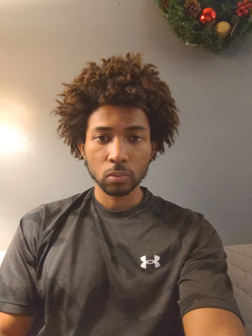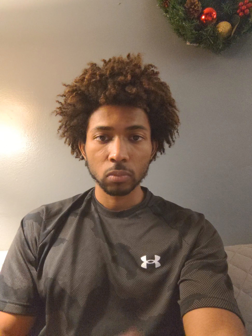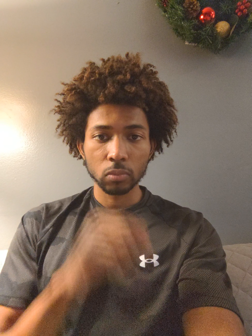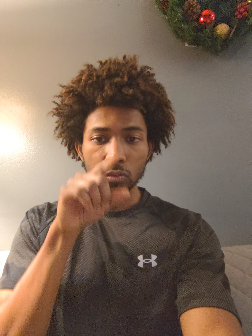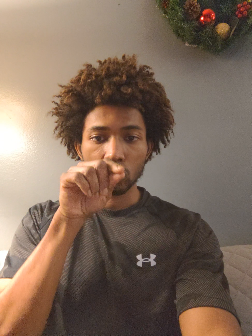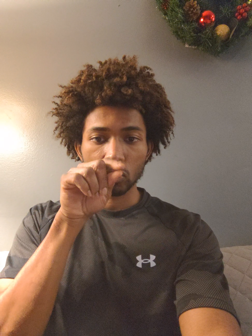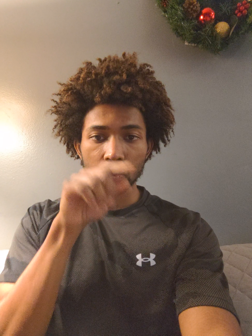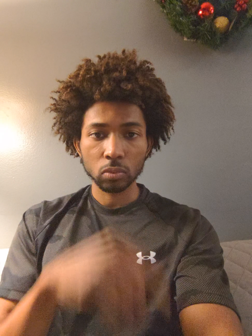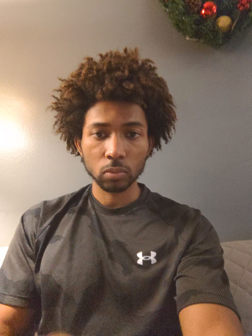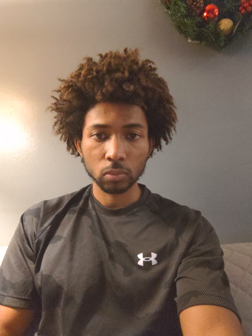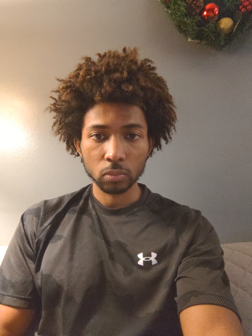bird